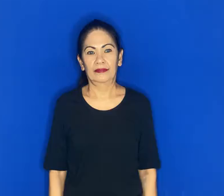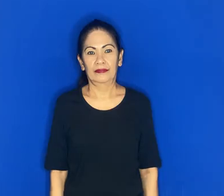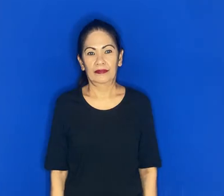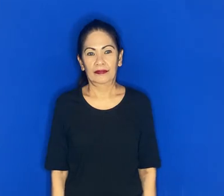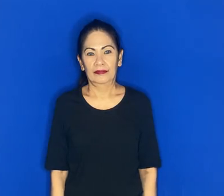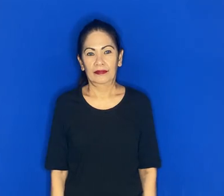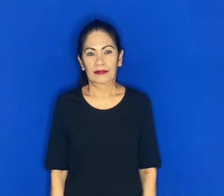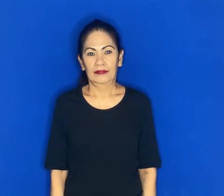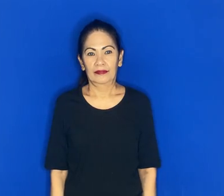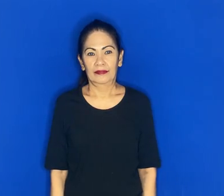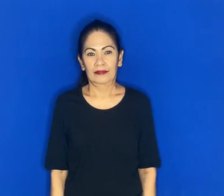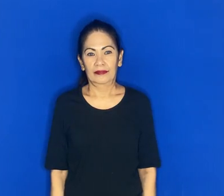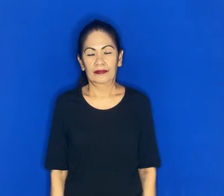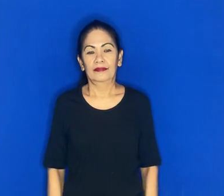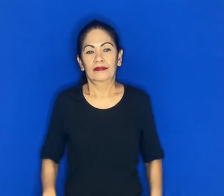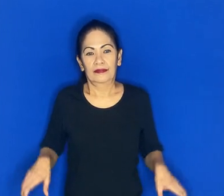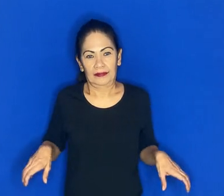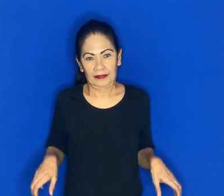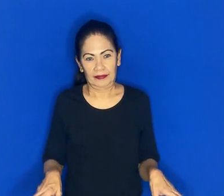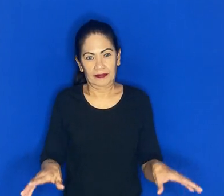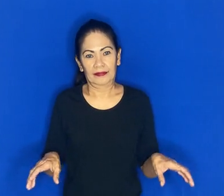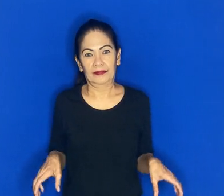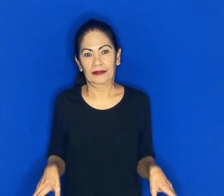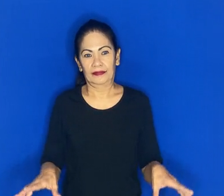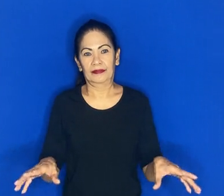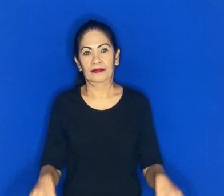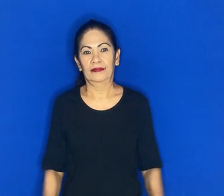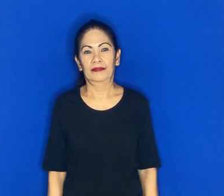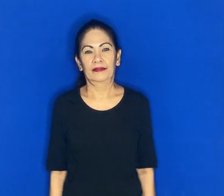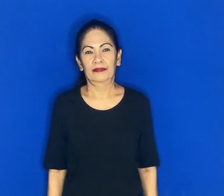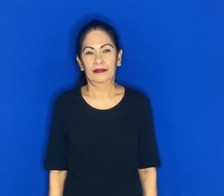weelchair person